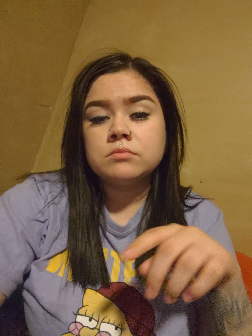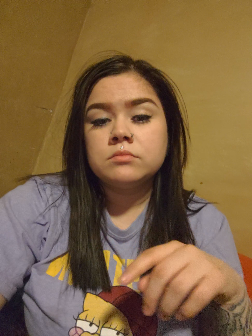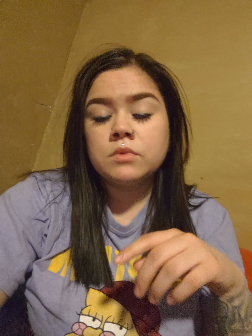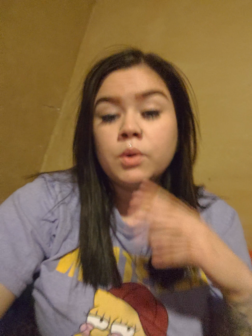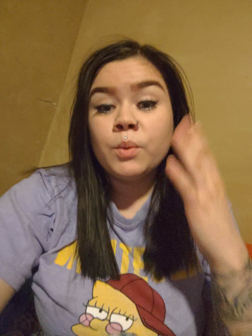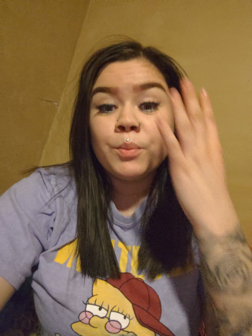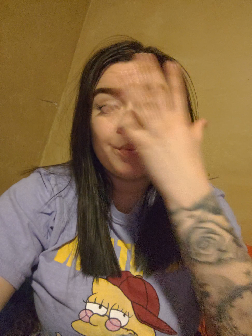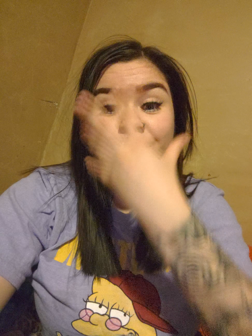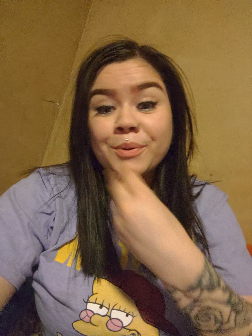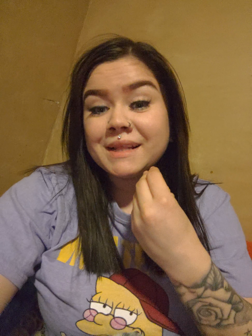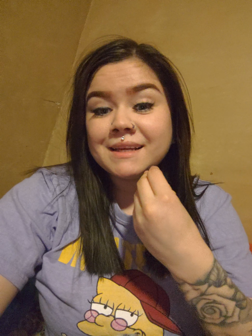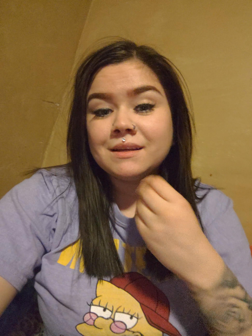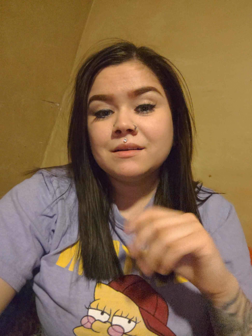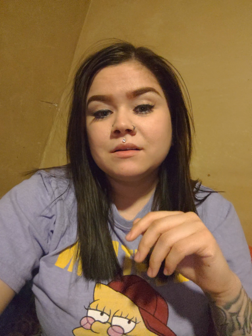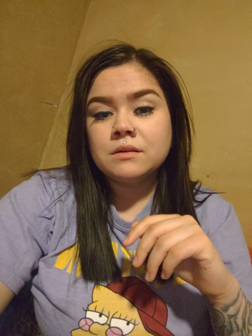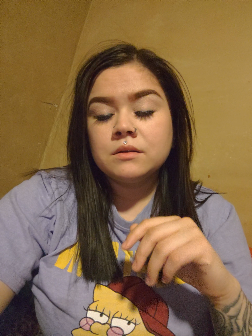pretty